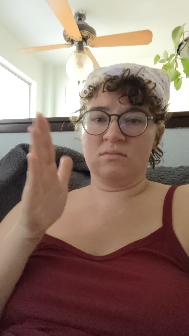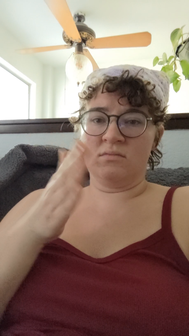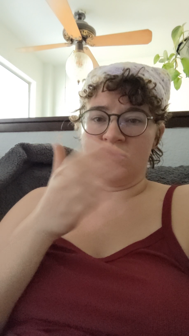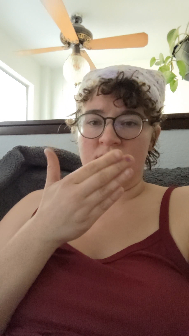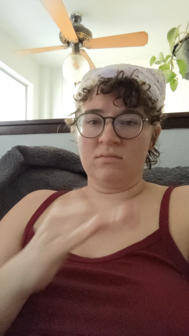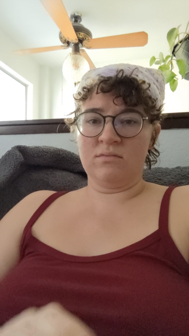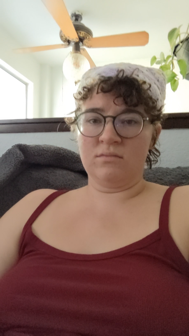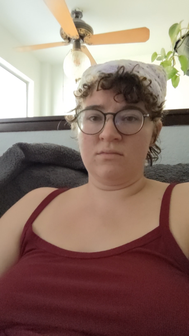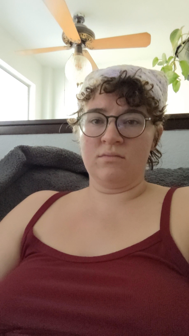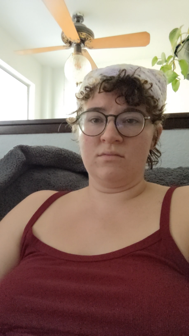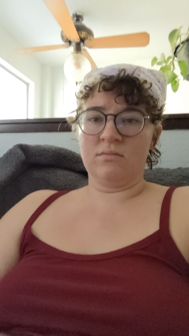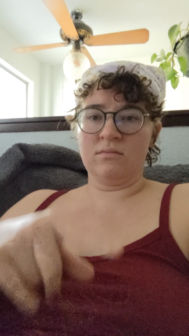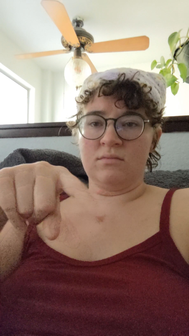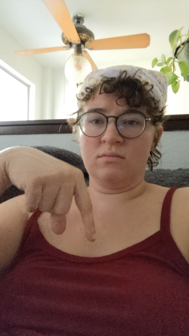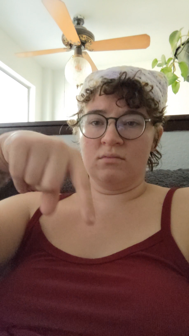flip-flop